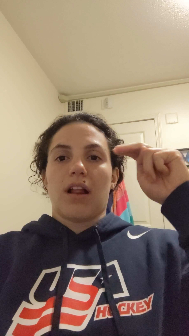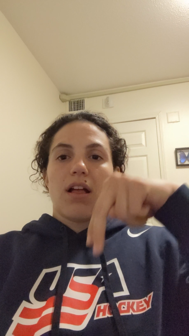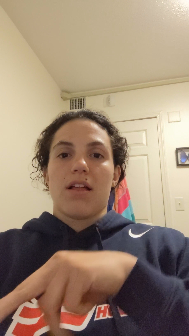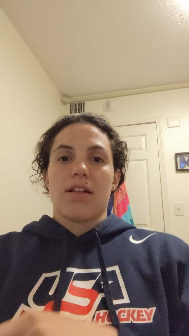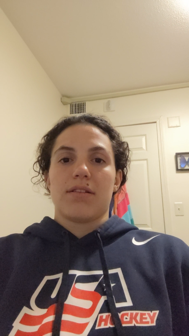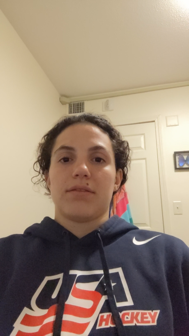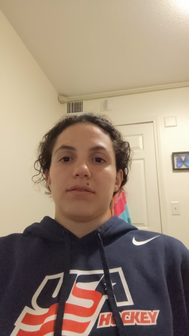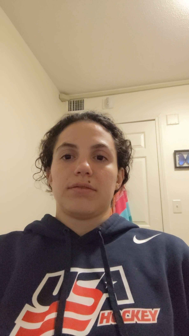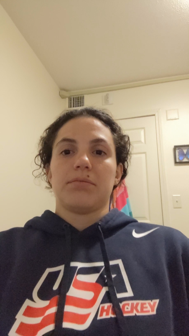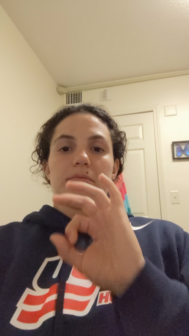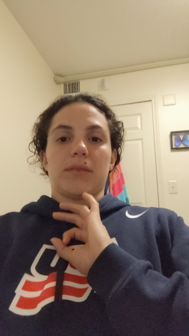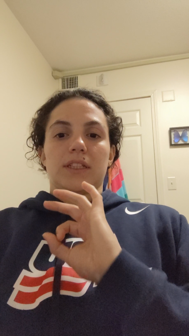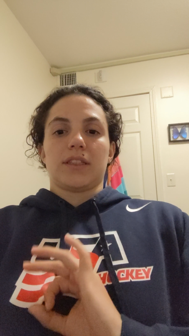button